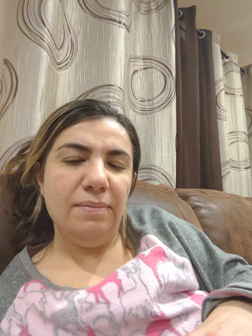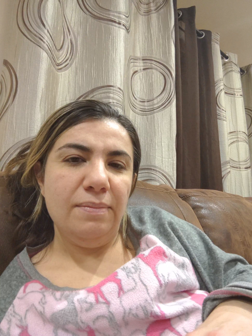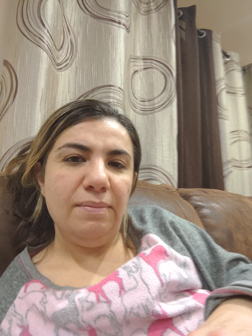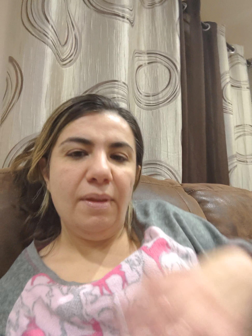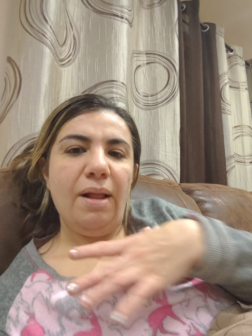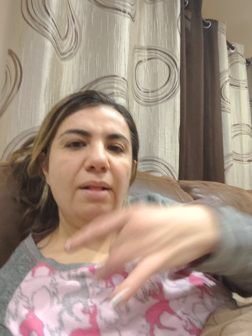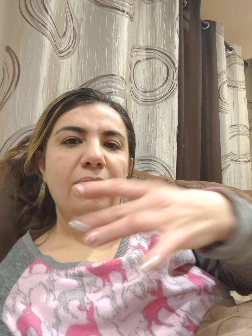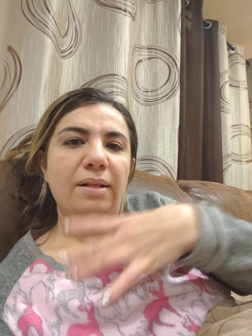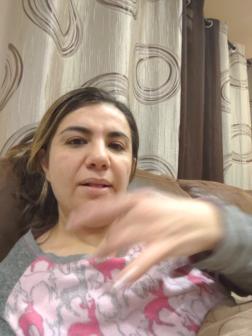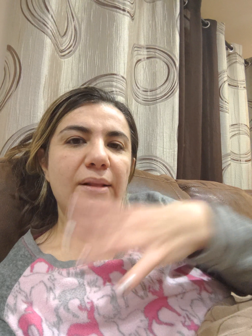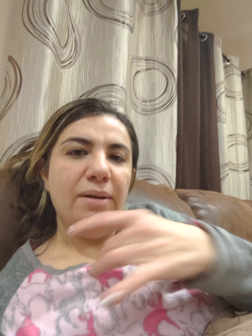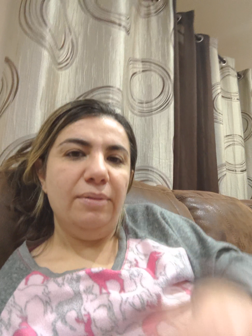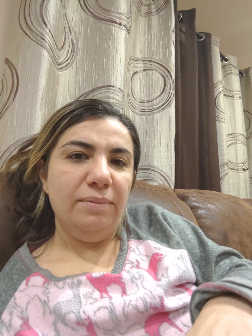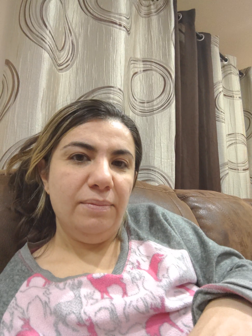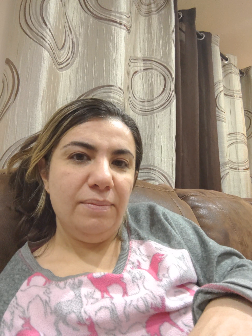like